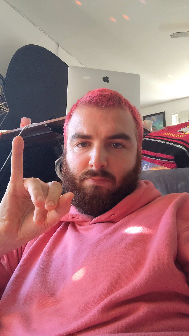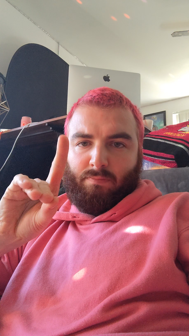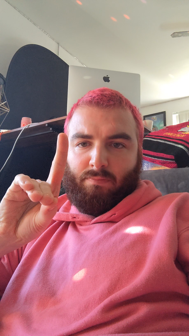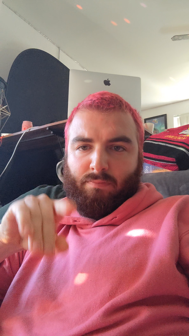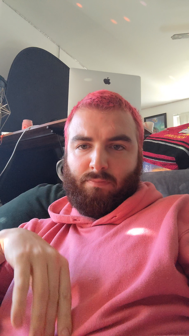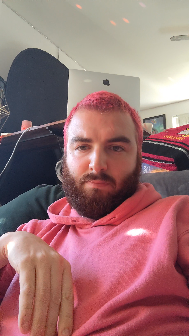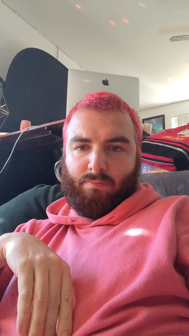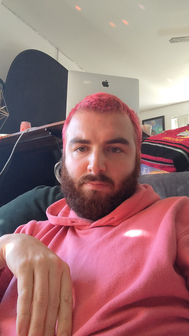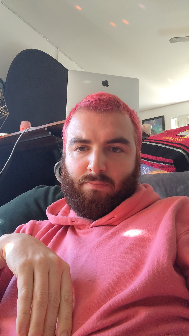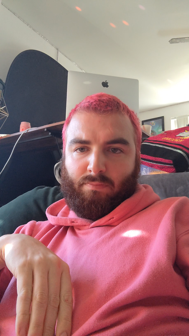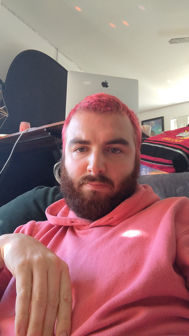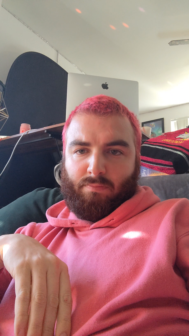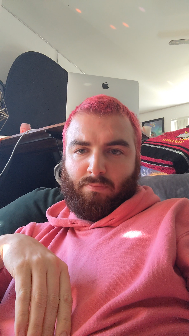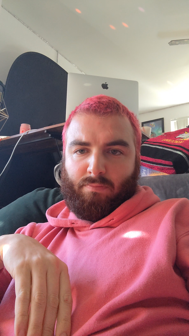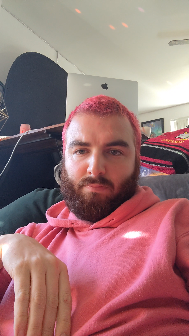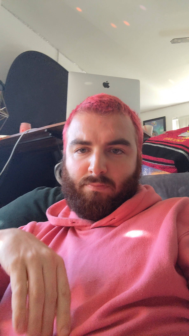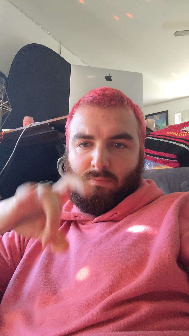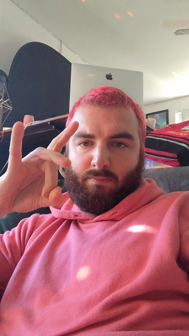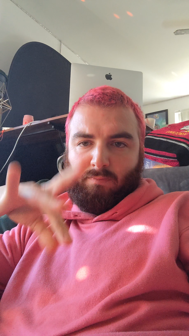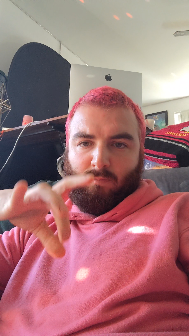pumpkin